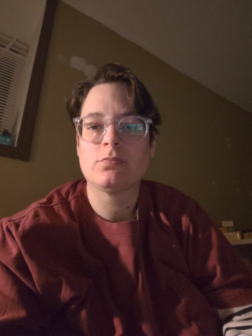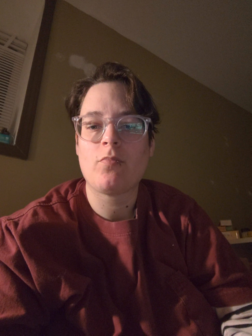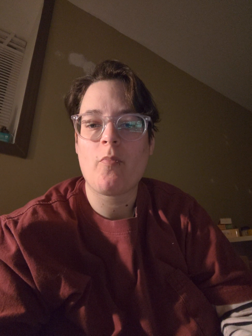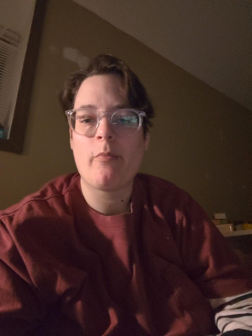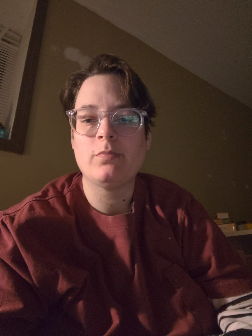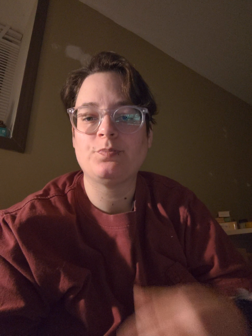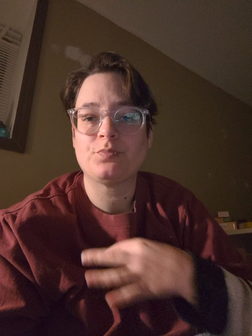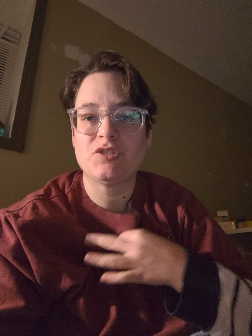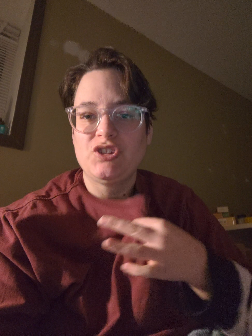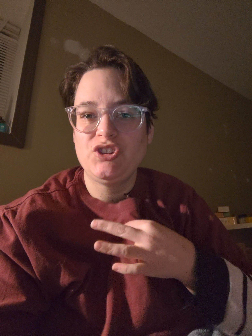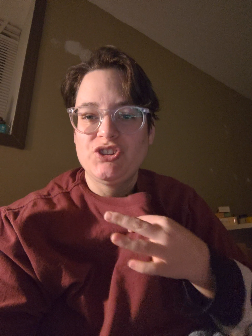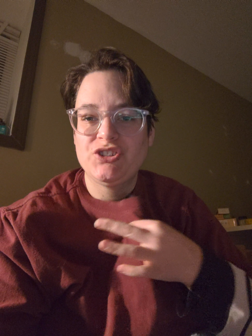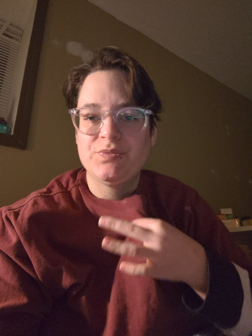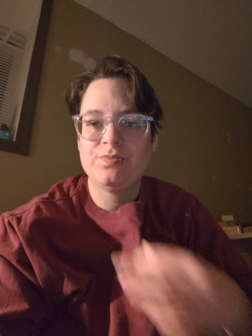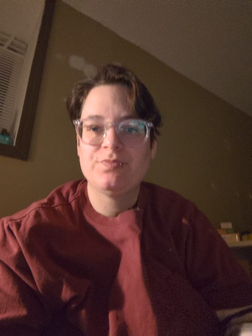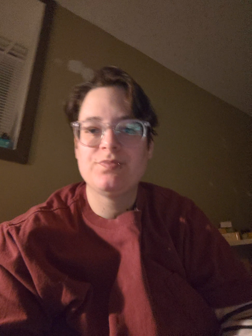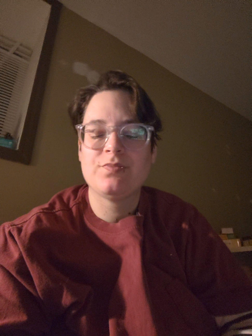shirt